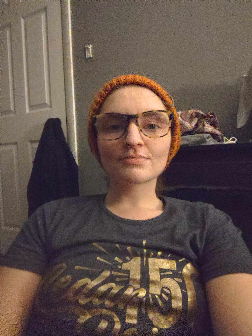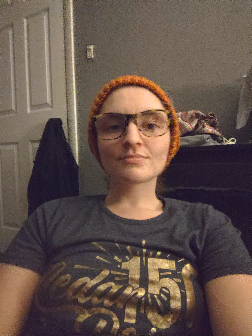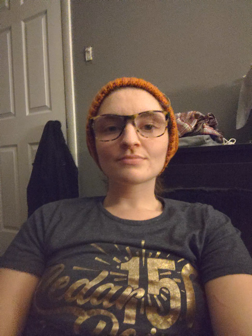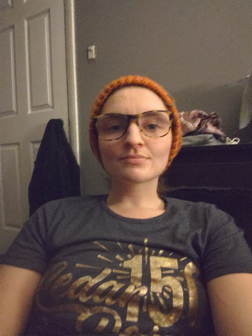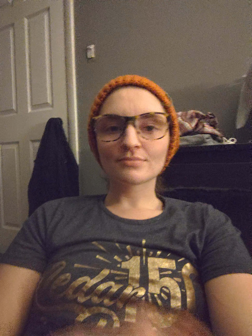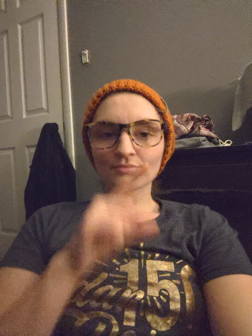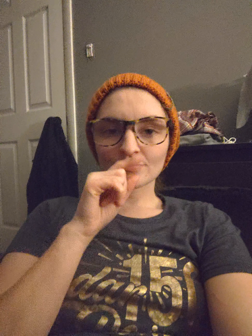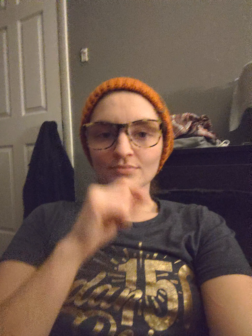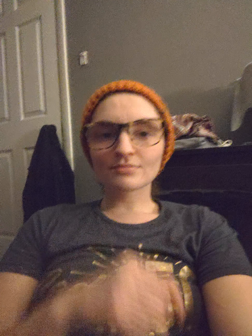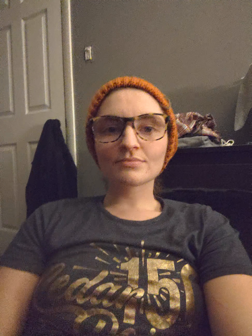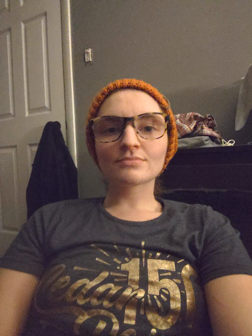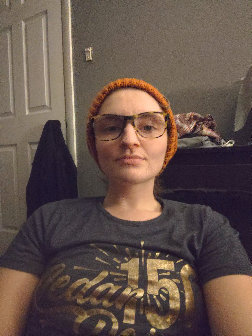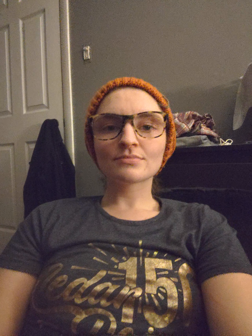hen